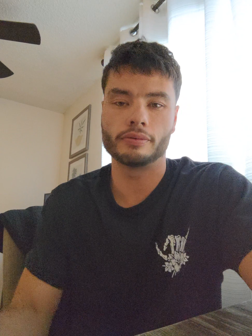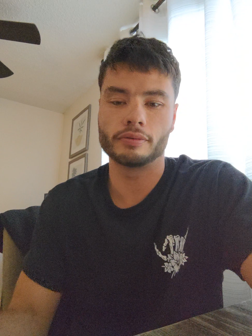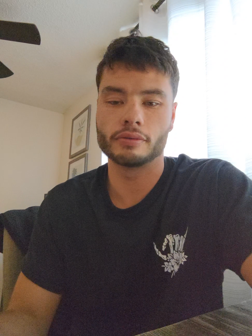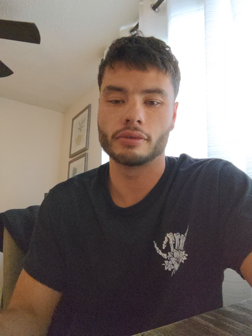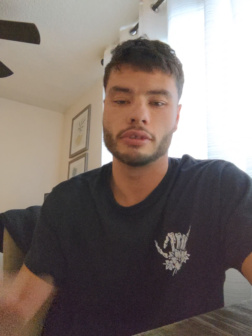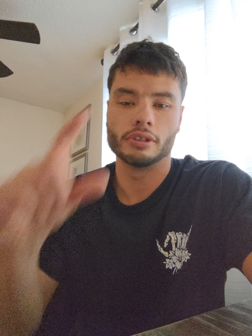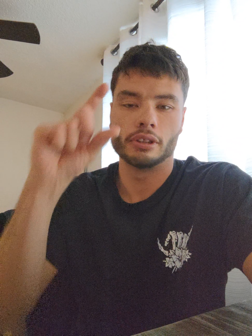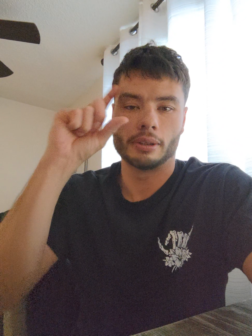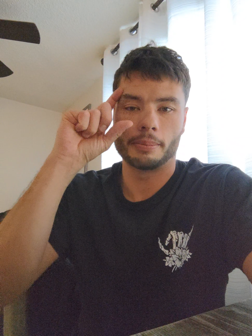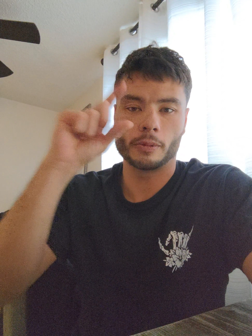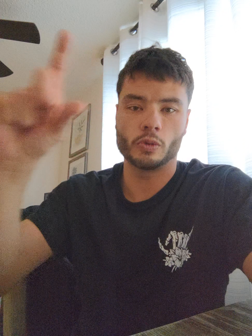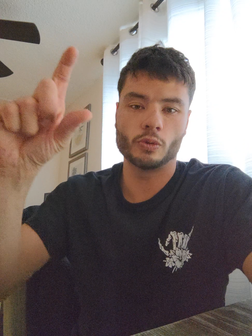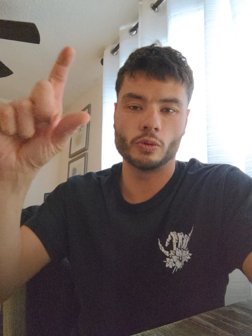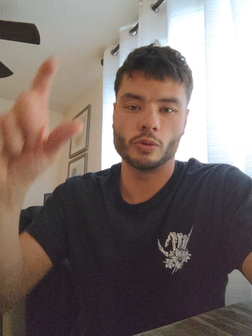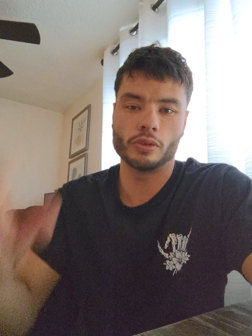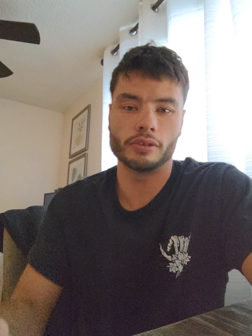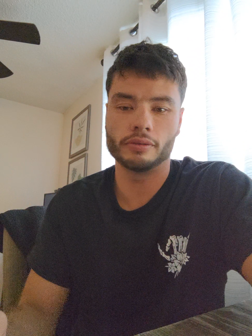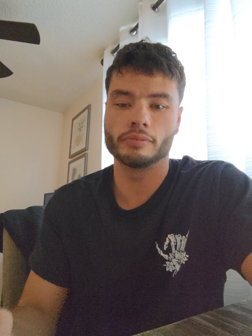moon